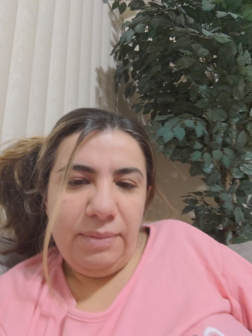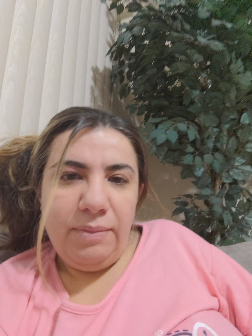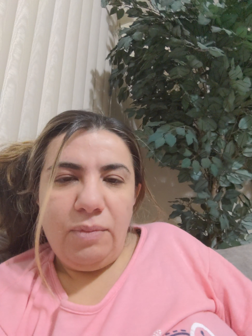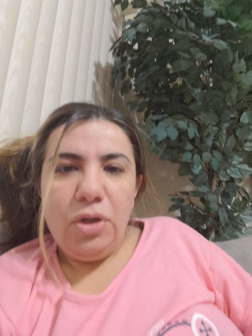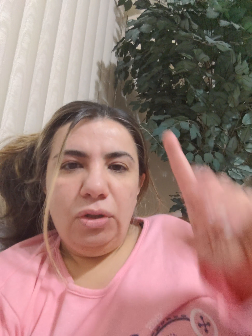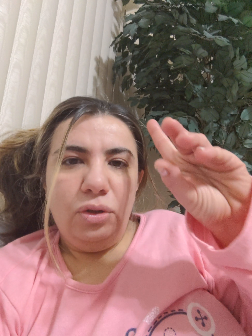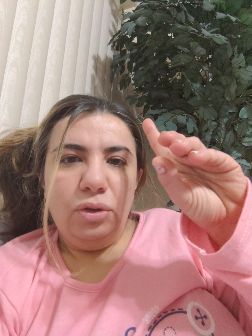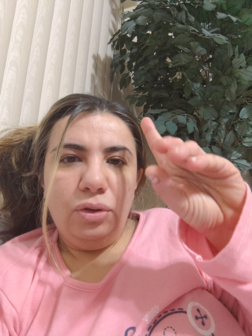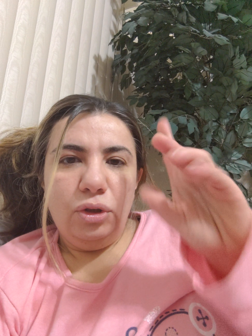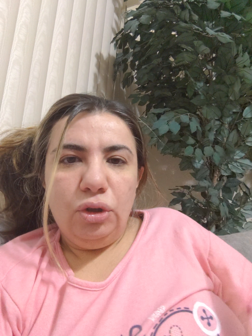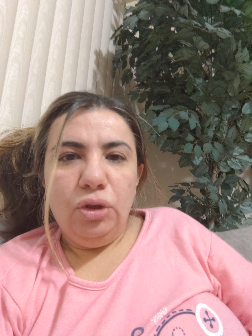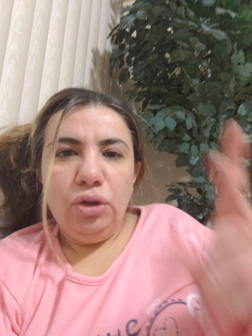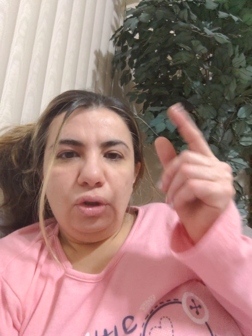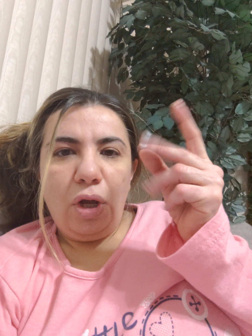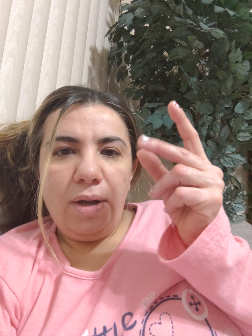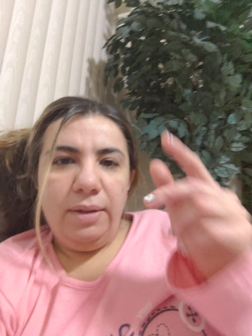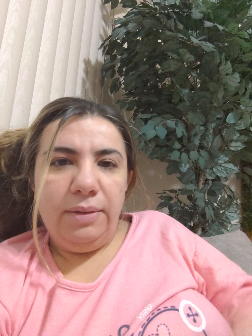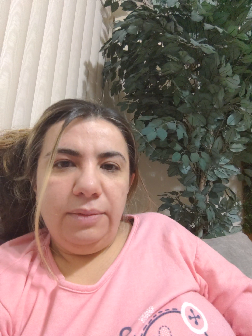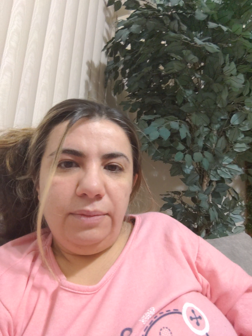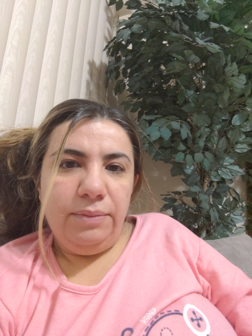dog